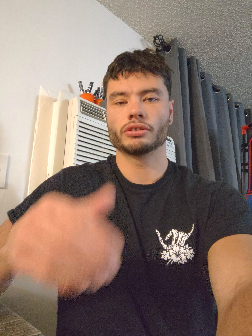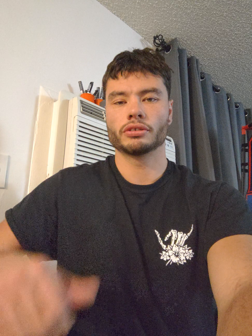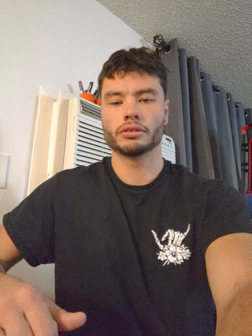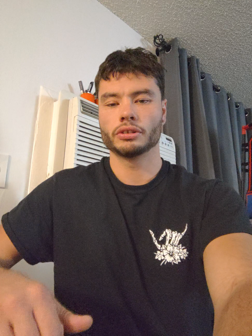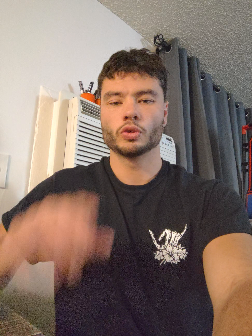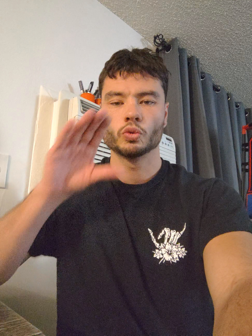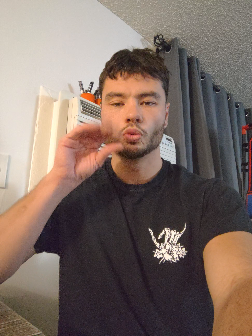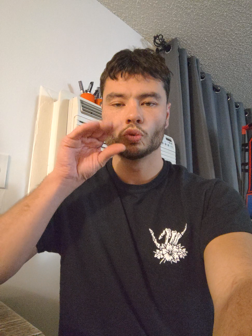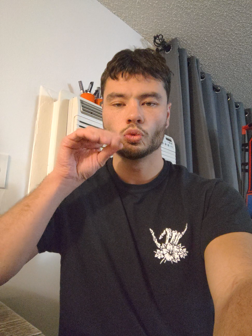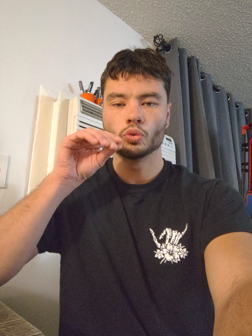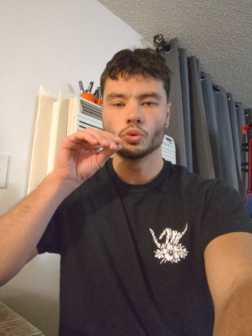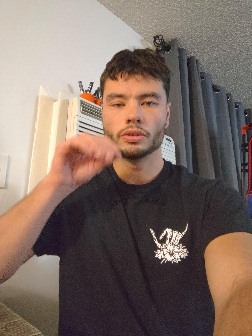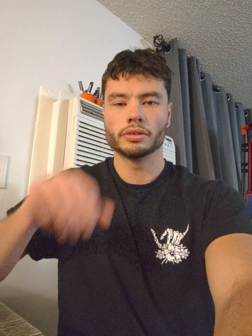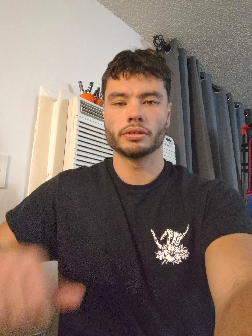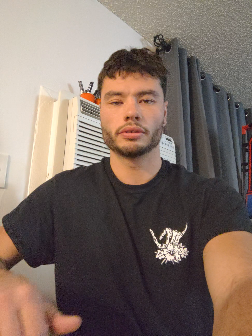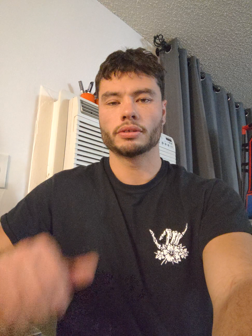goose